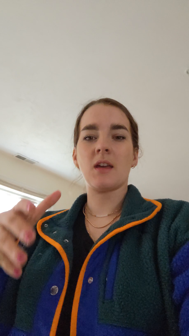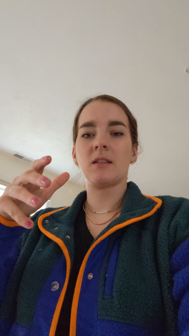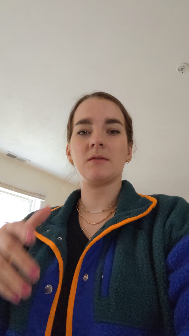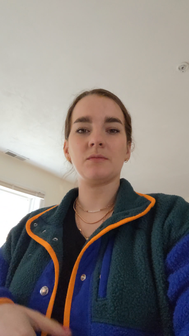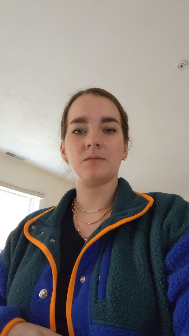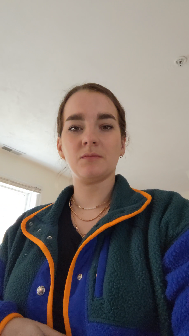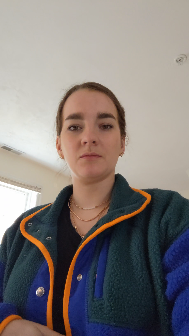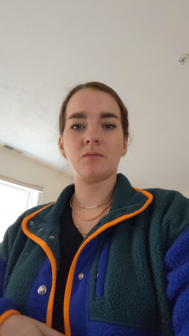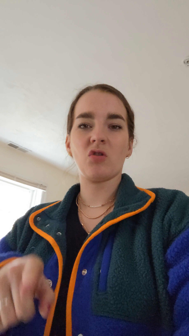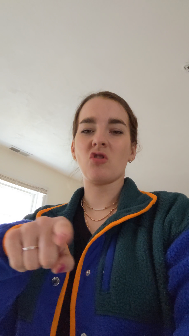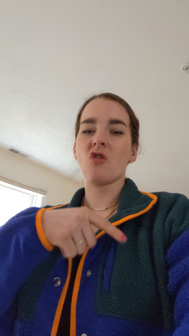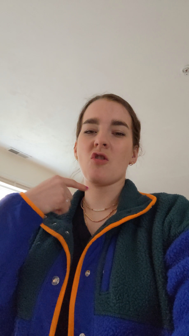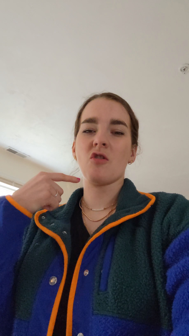long